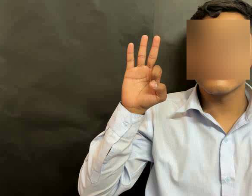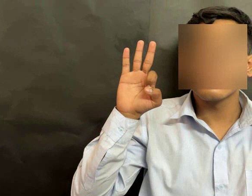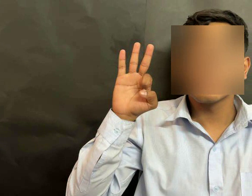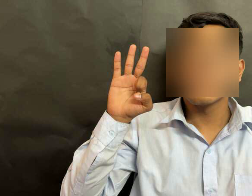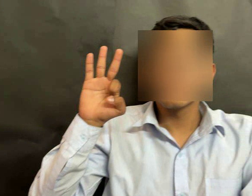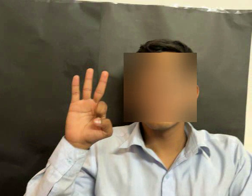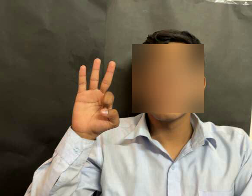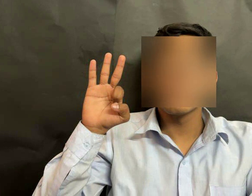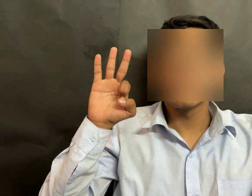F